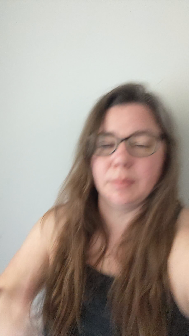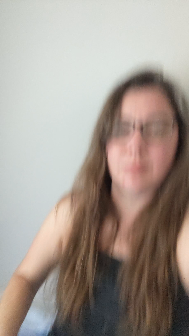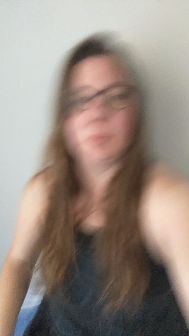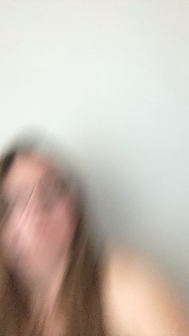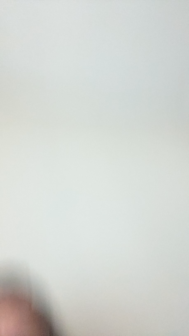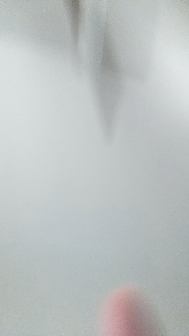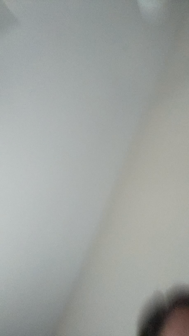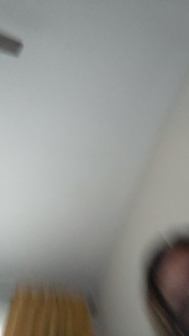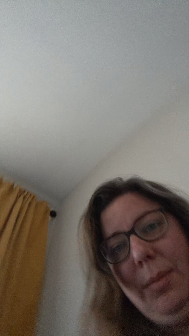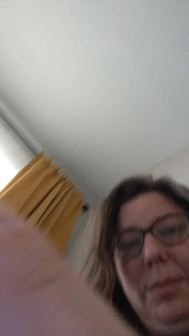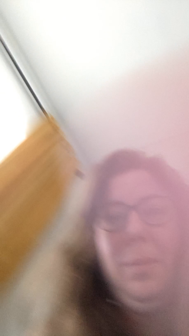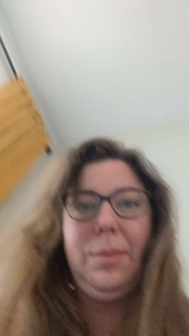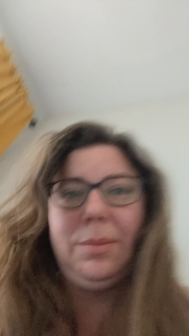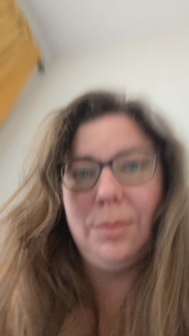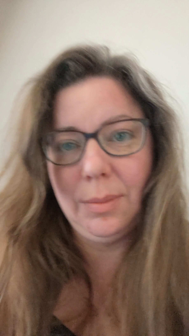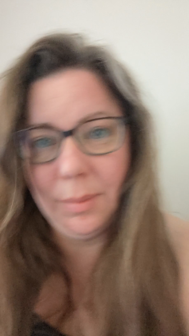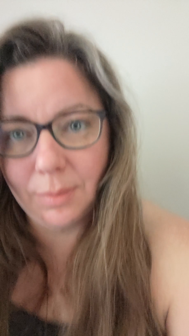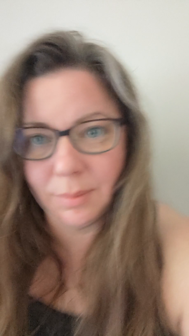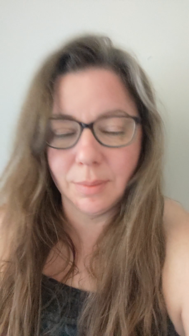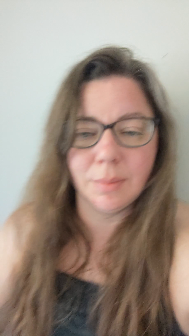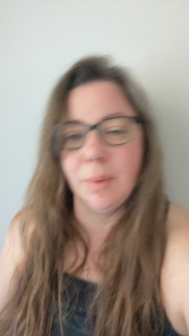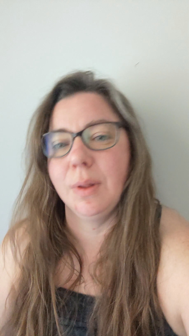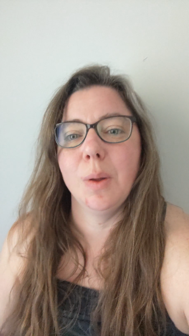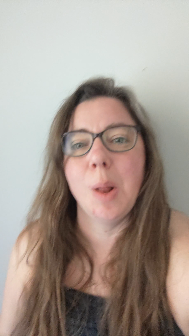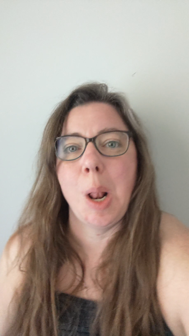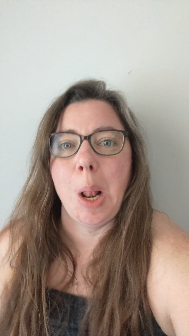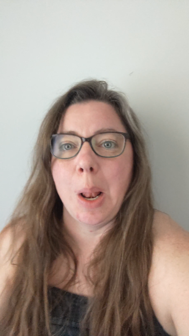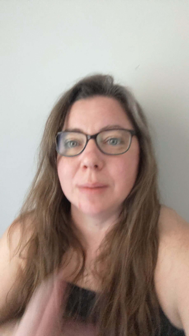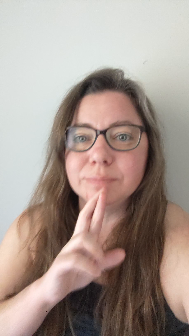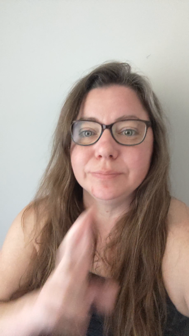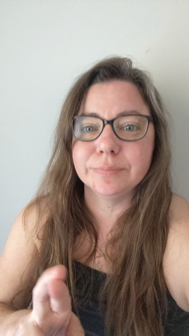are